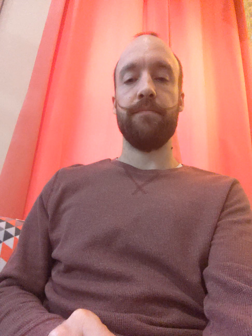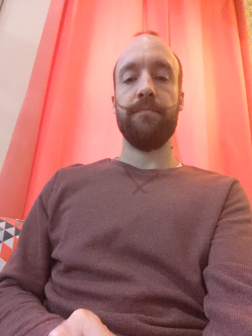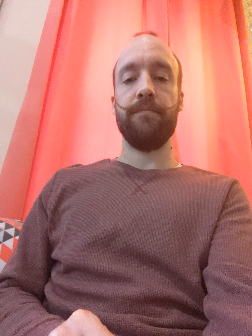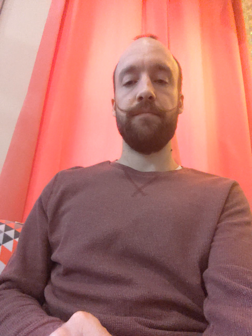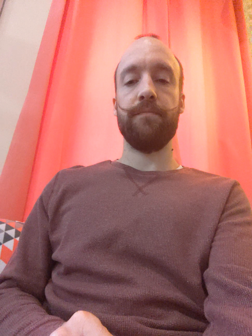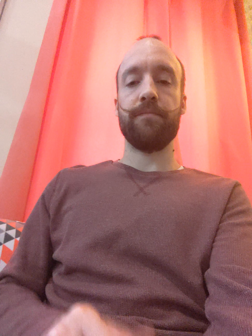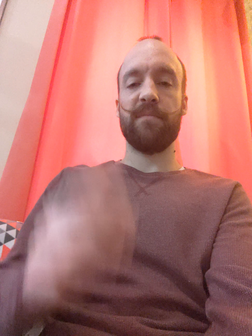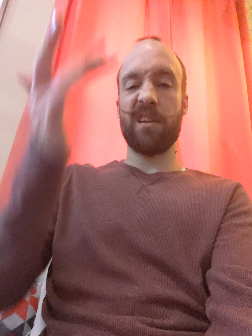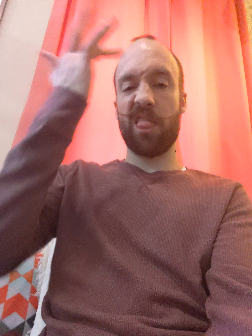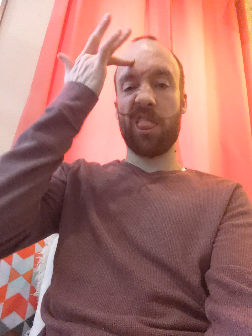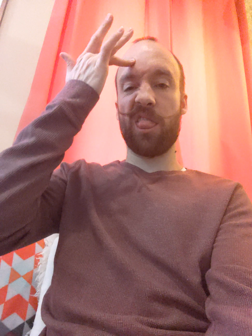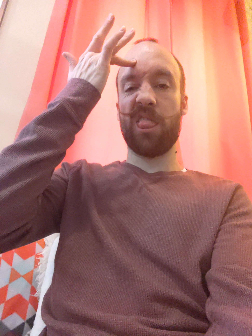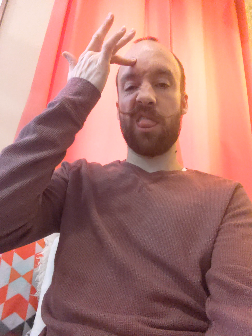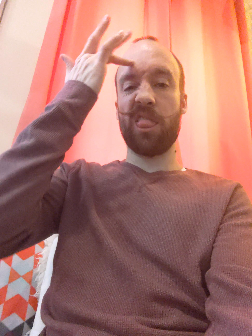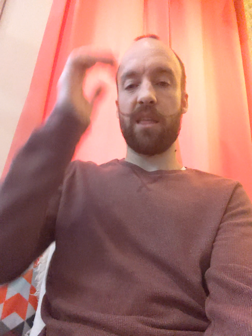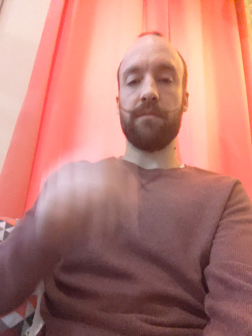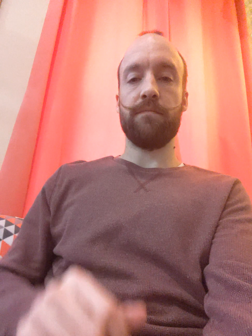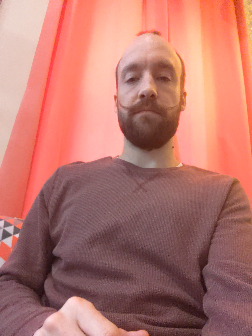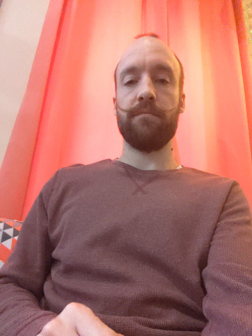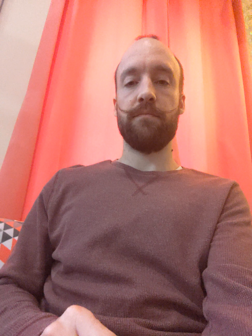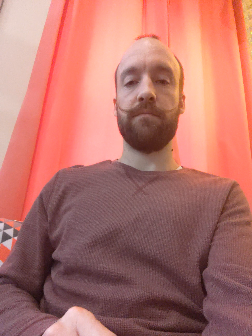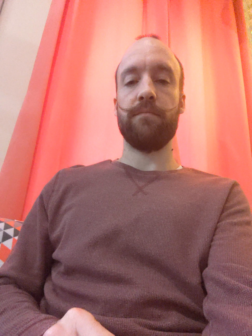sick